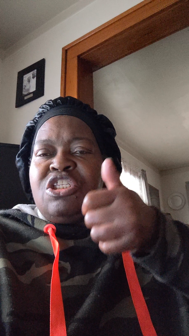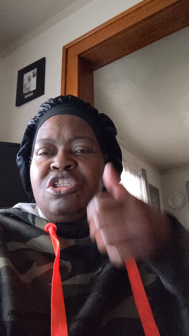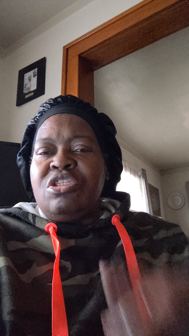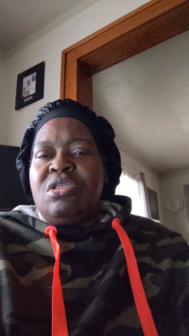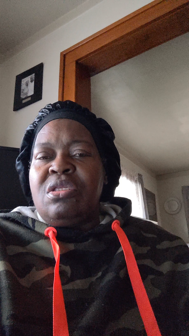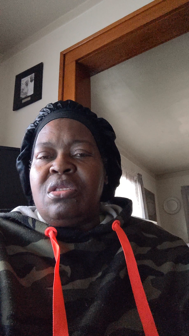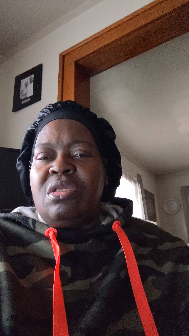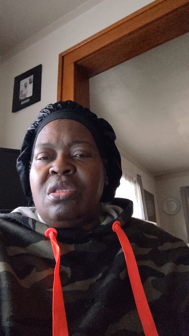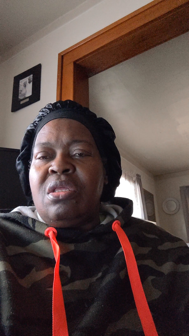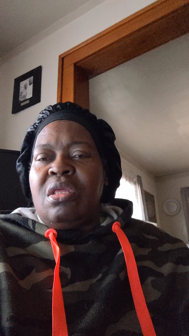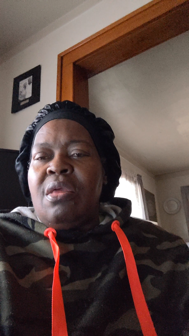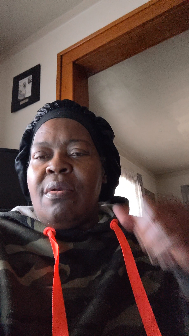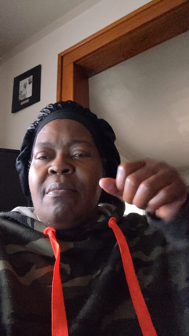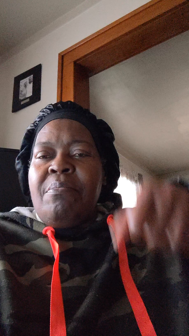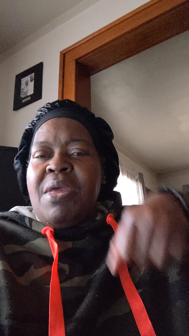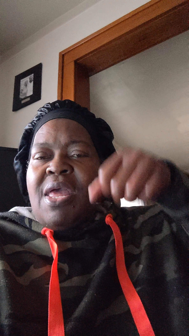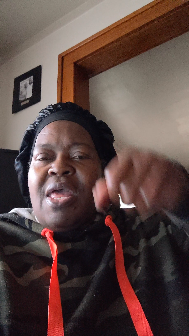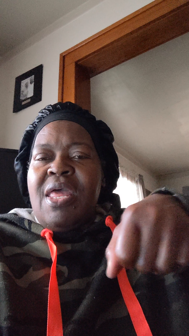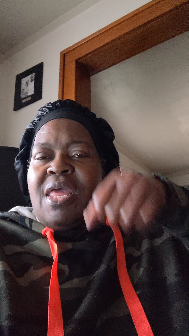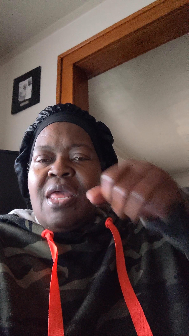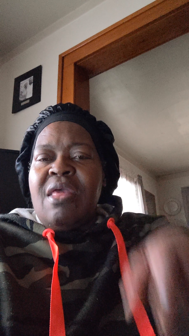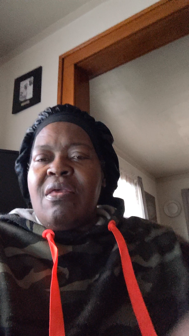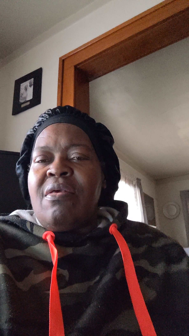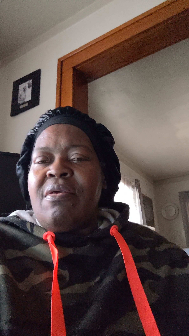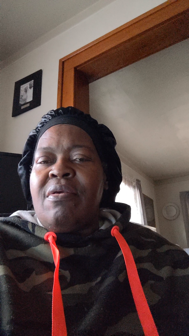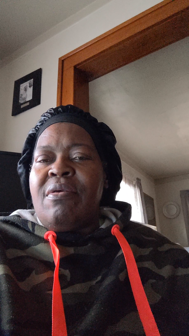bicycle